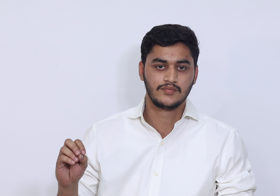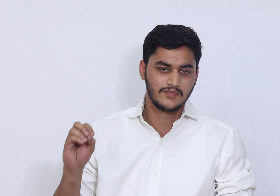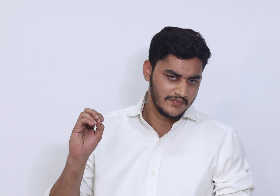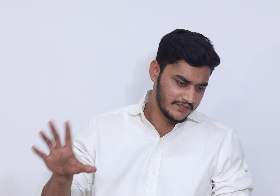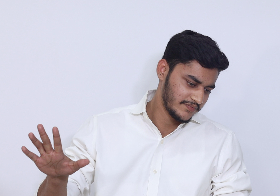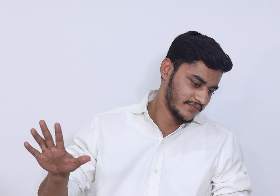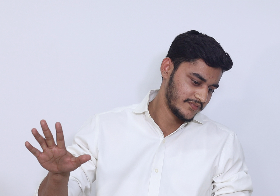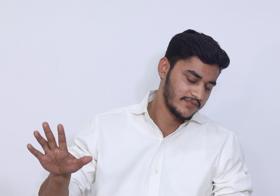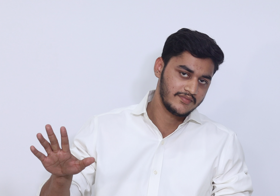bad